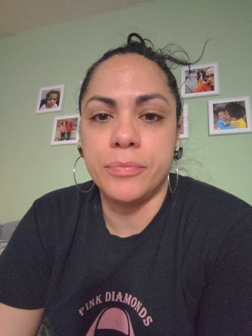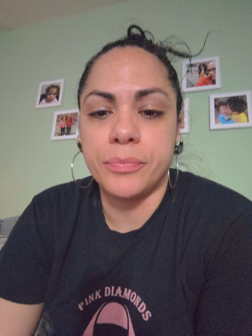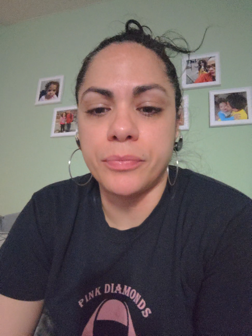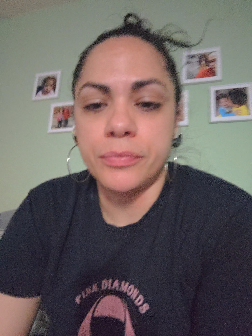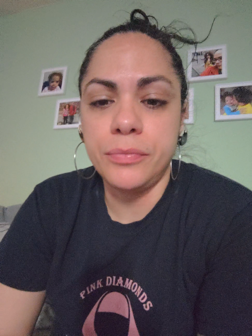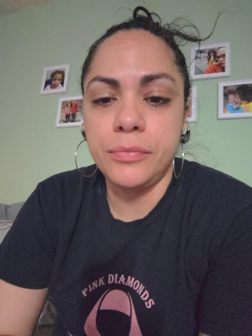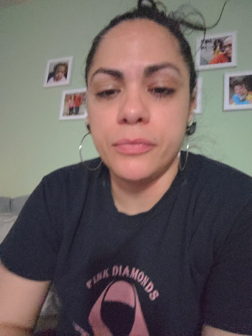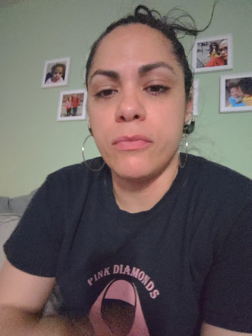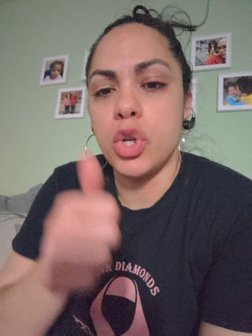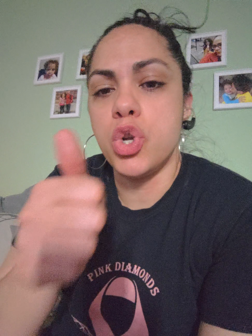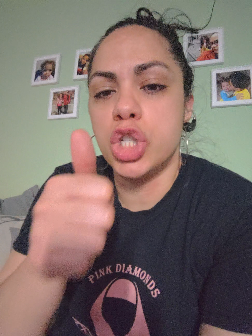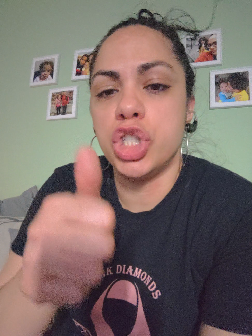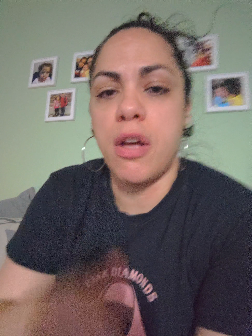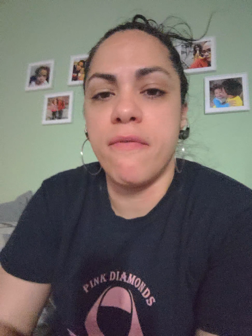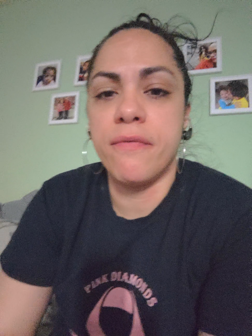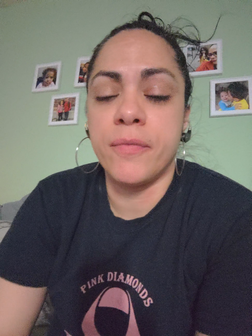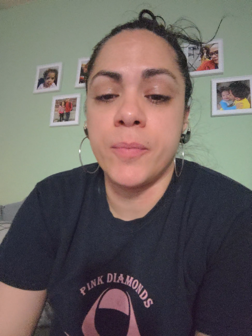yourself